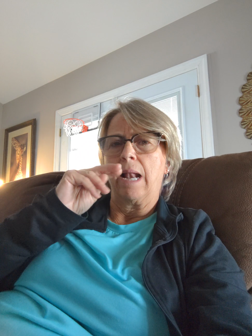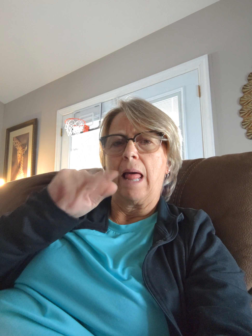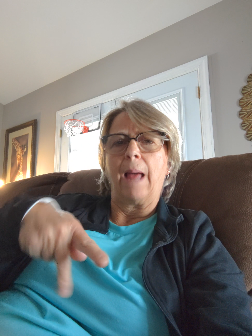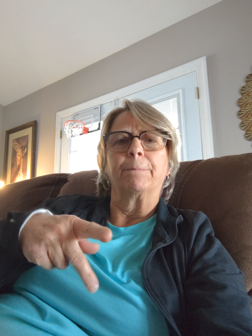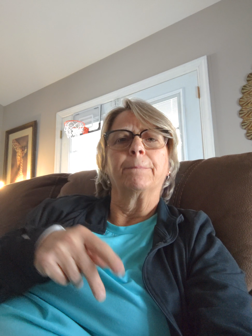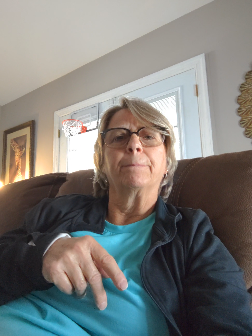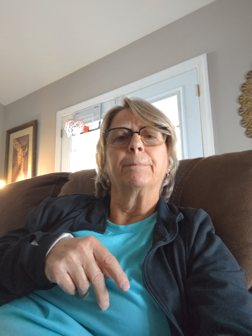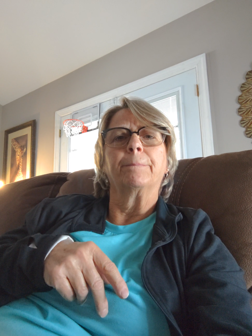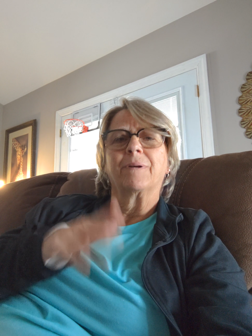nap